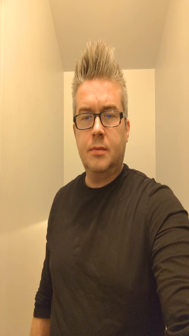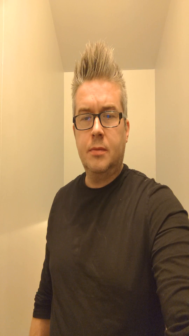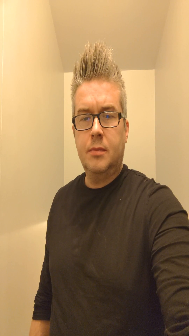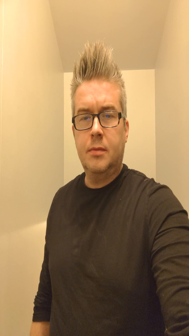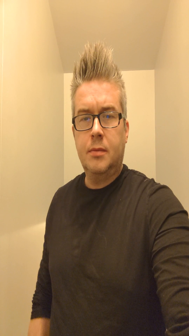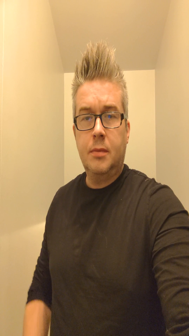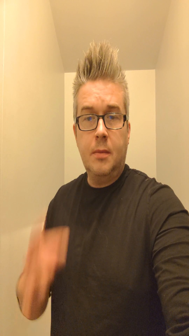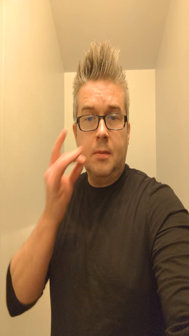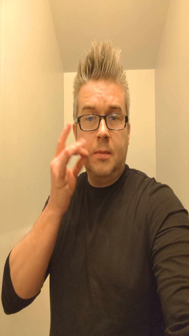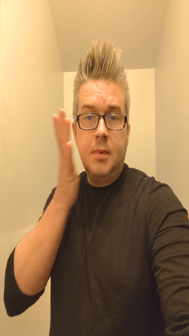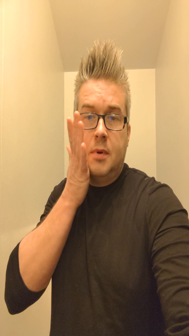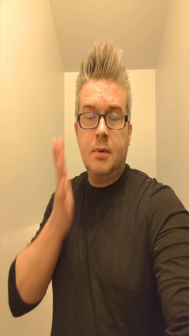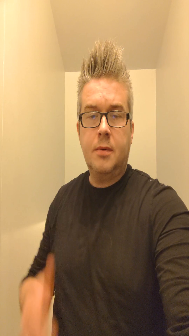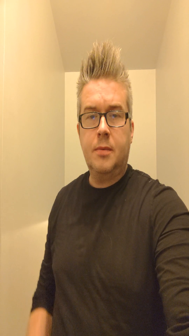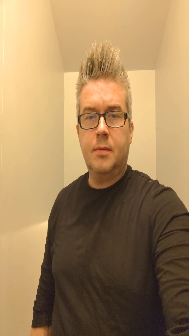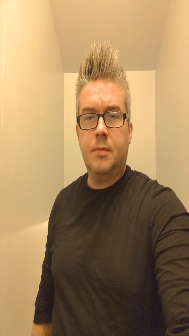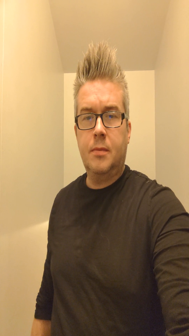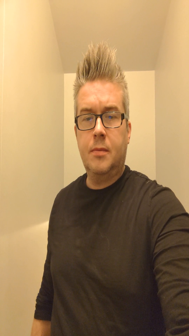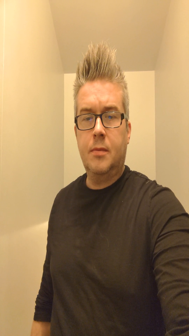bee